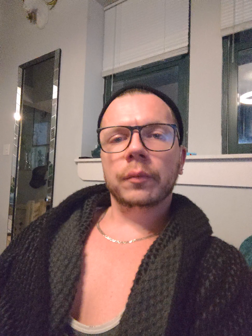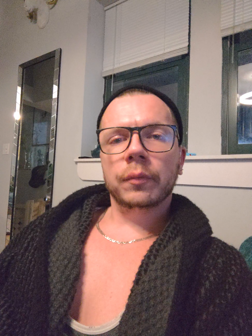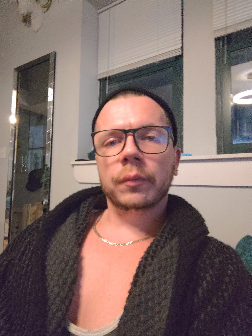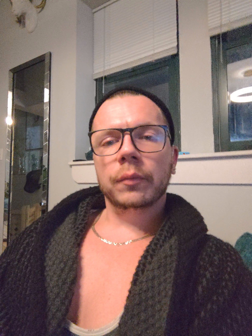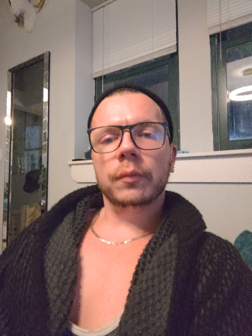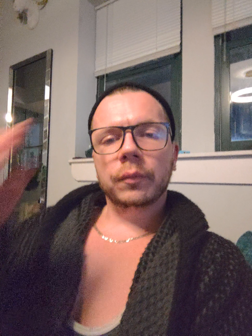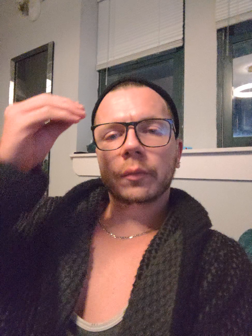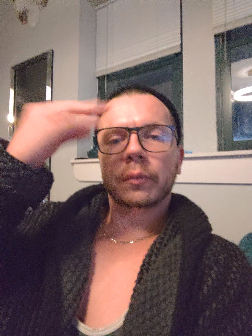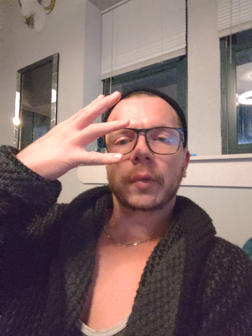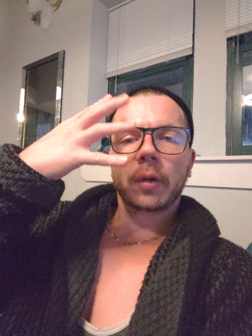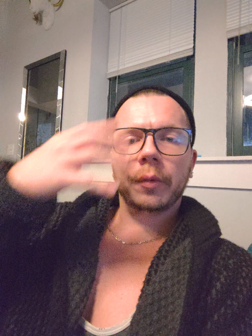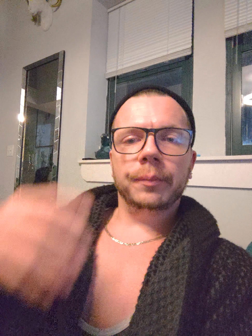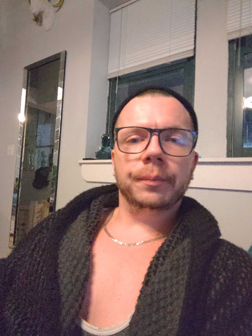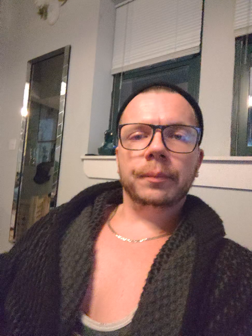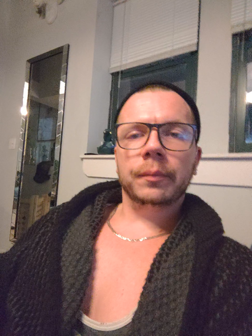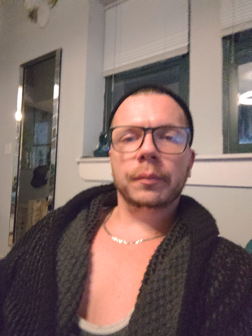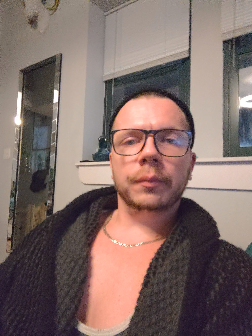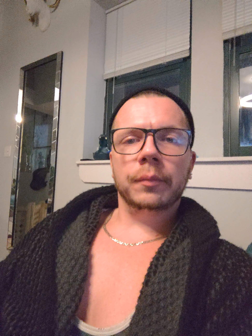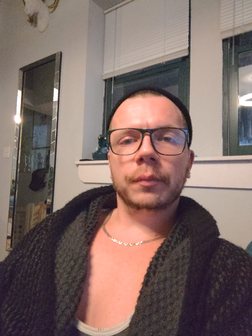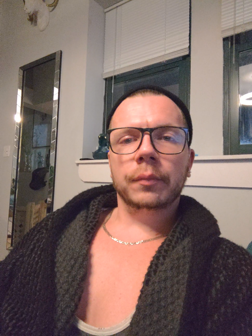shower